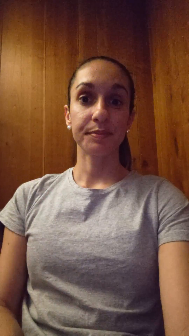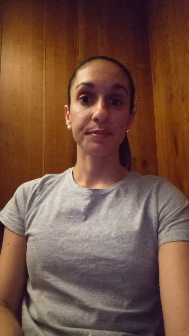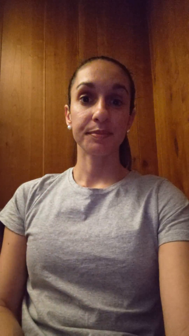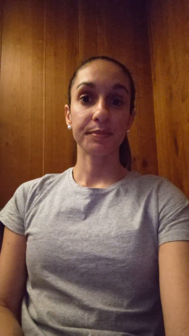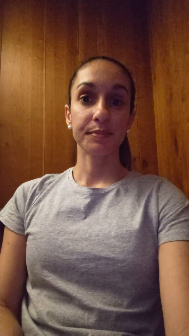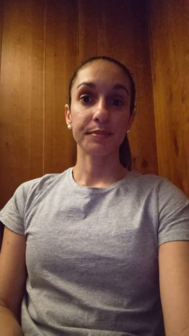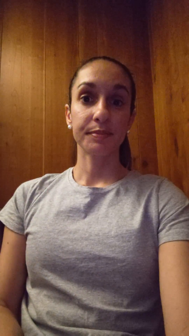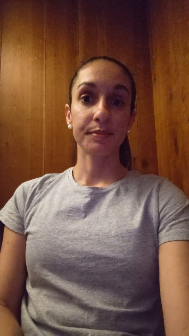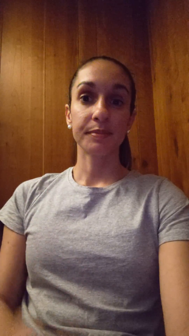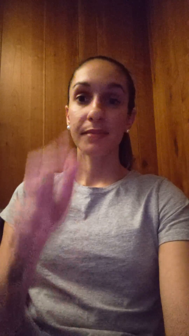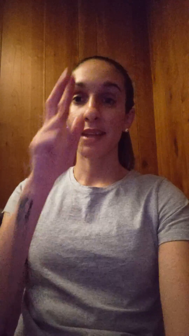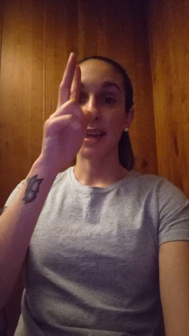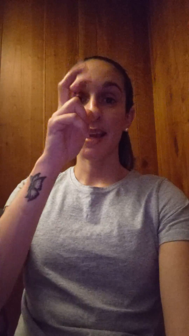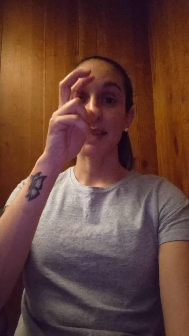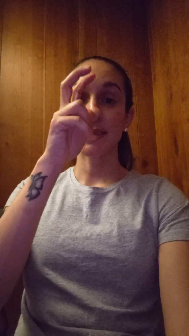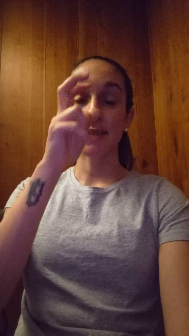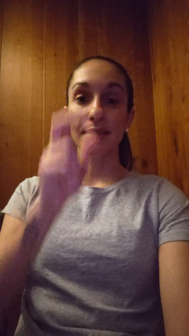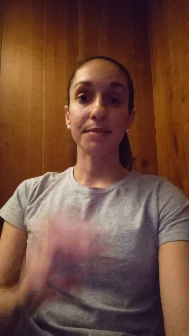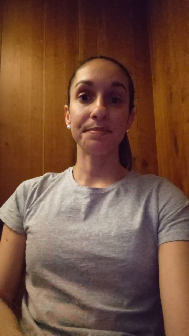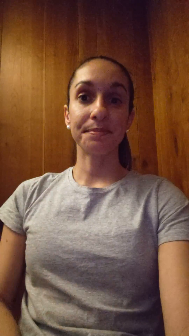ant